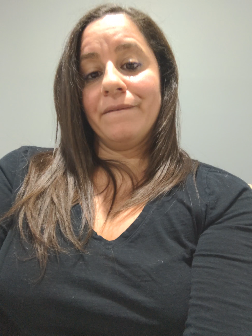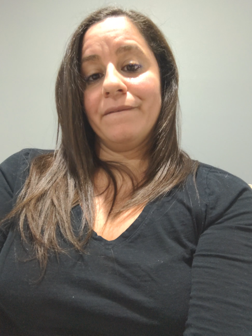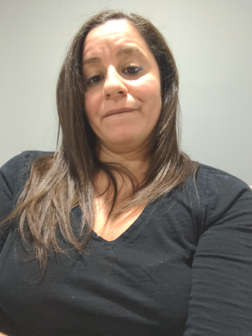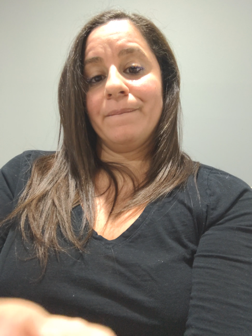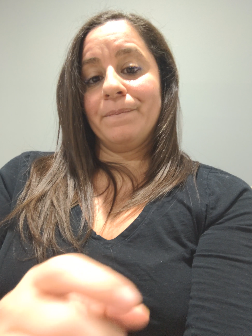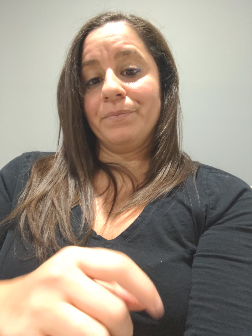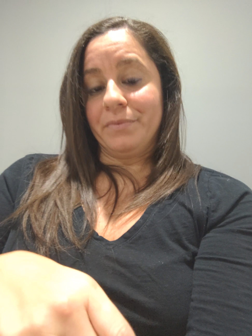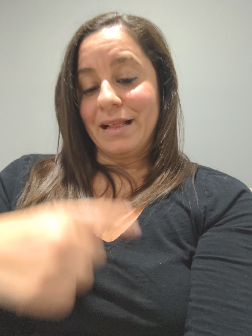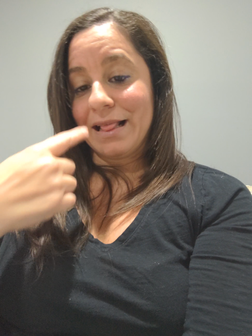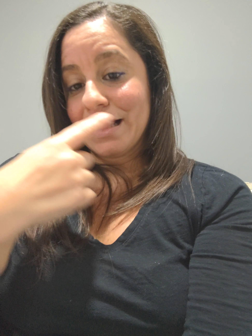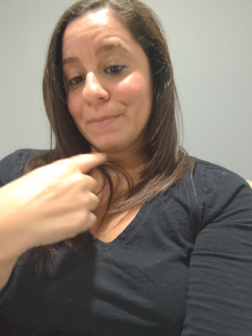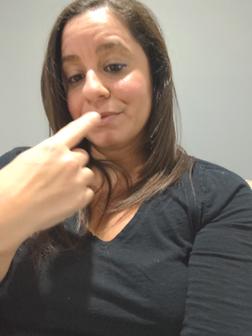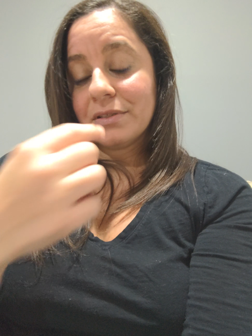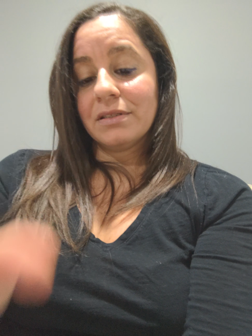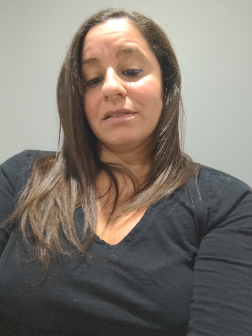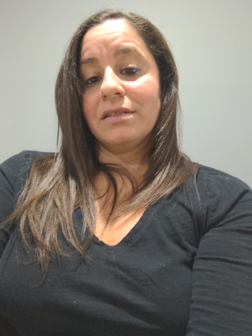lips